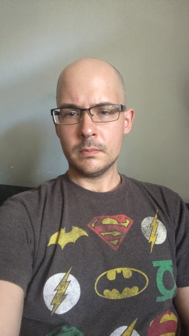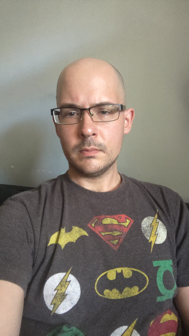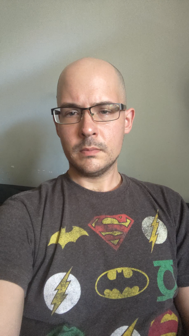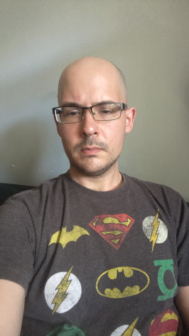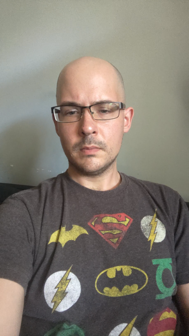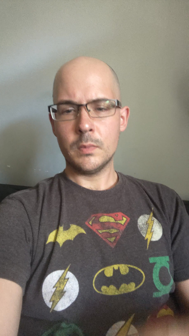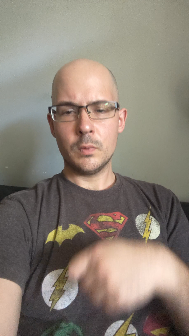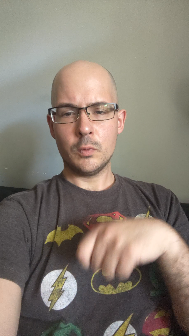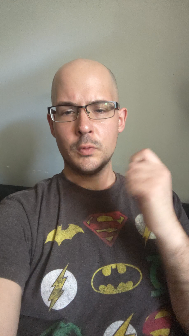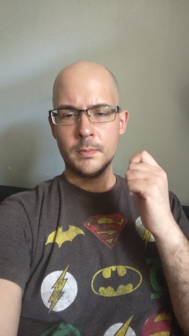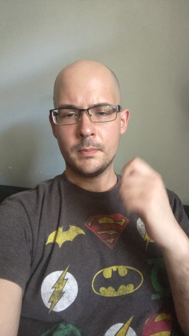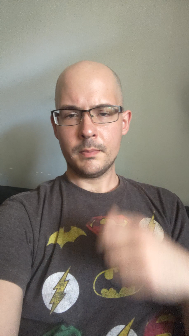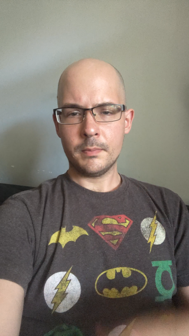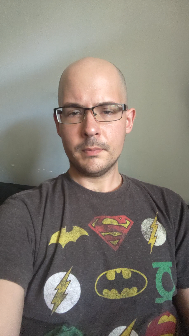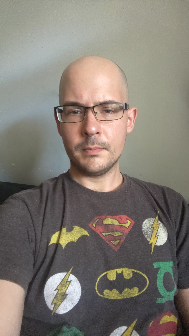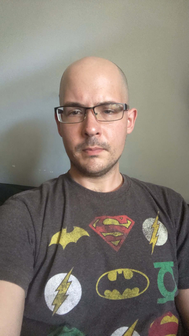rip